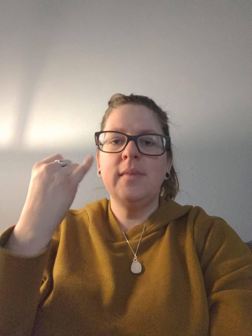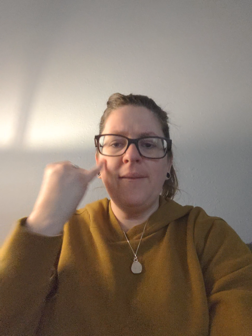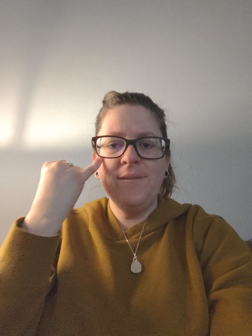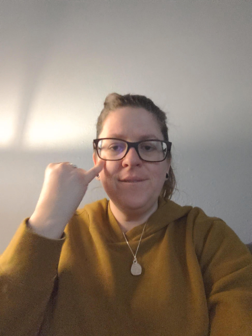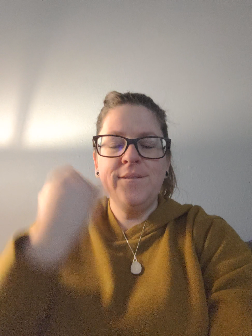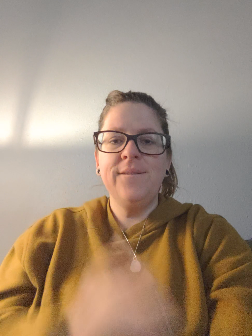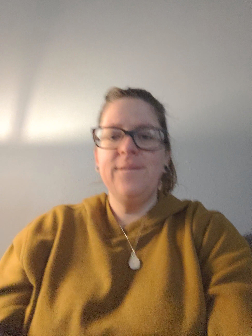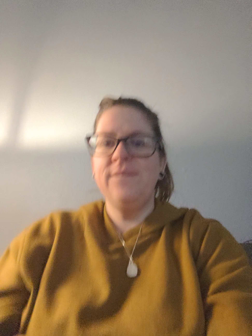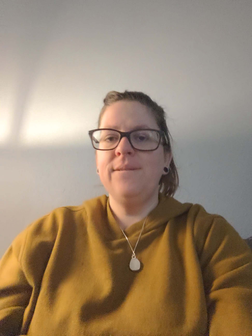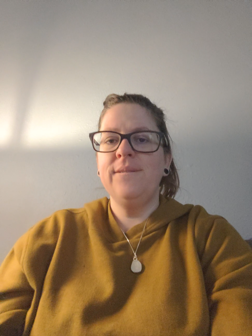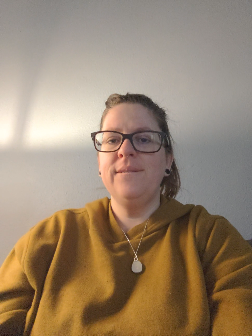if